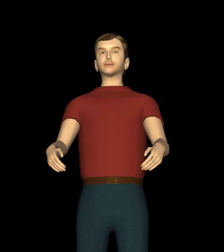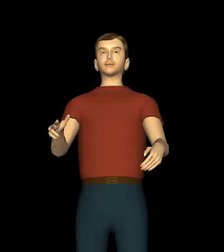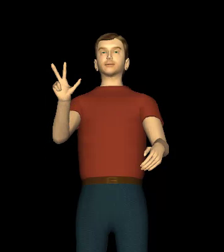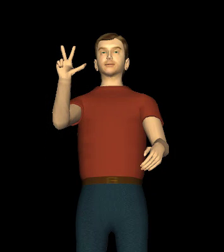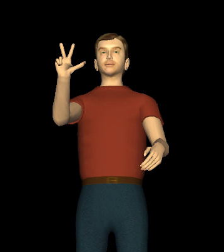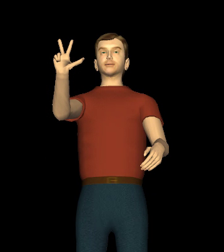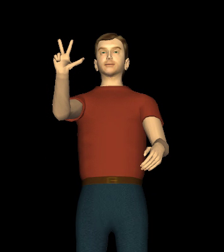3